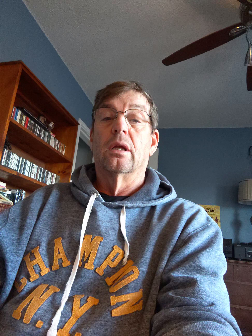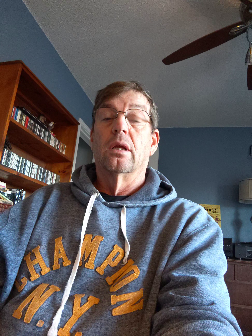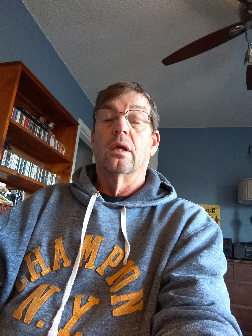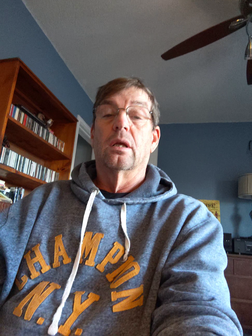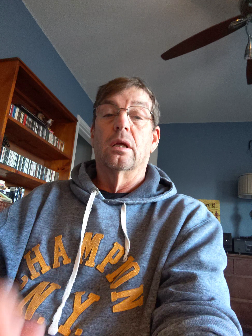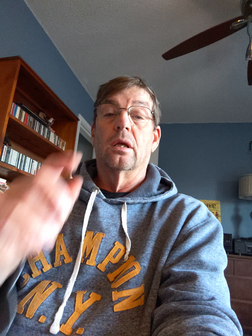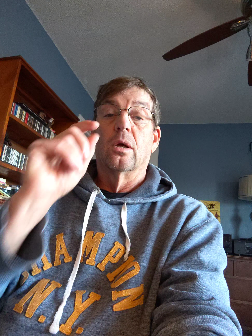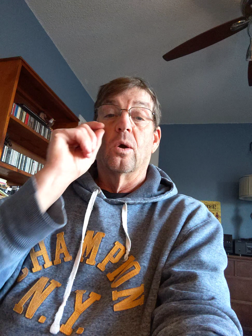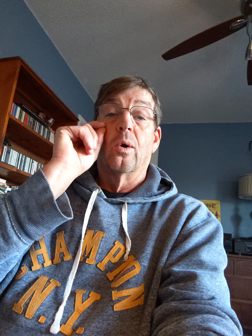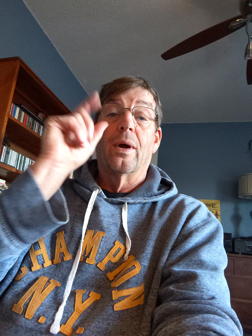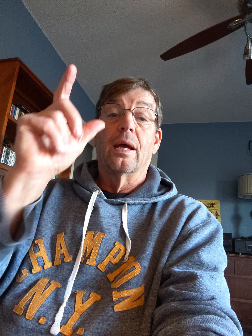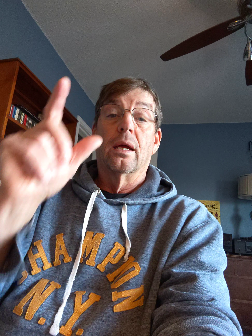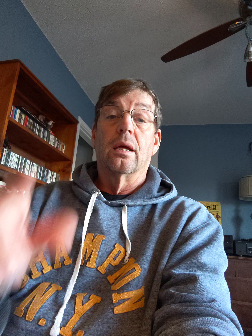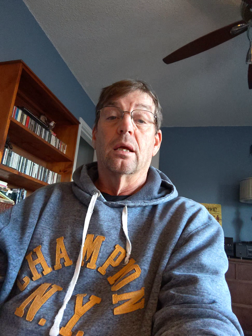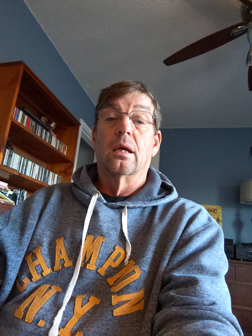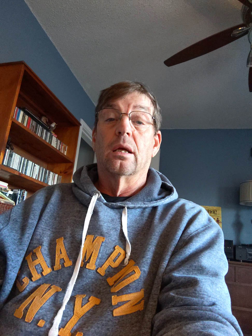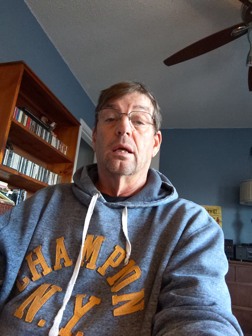awake